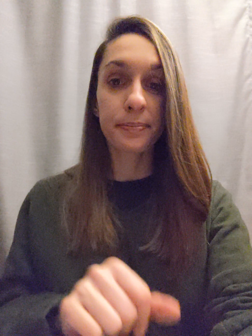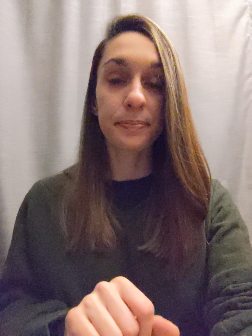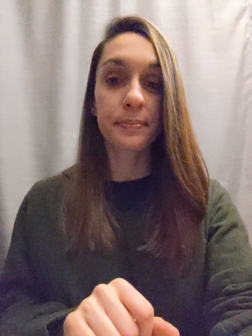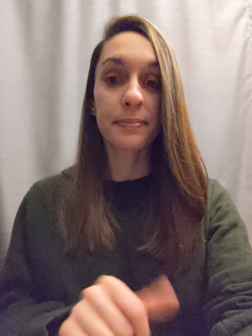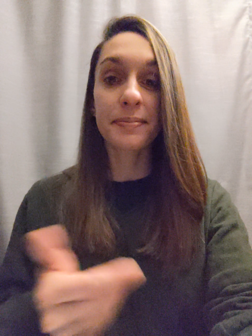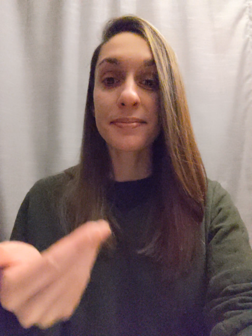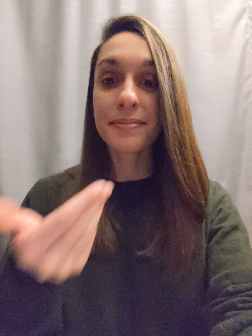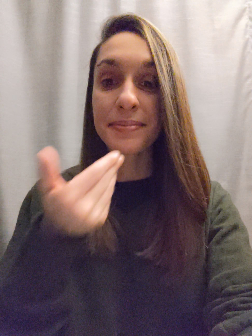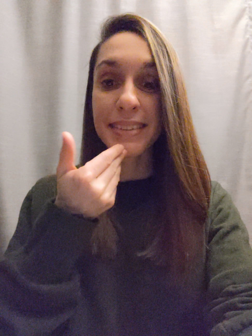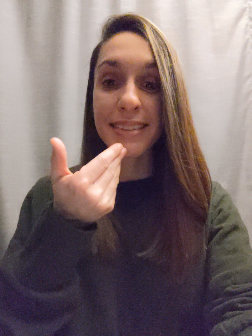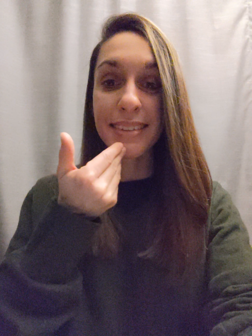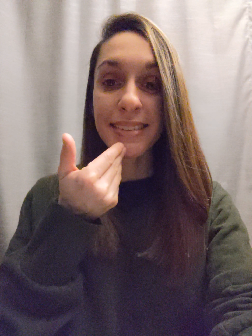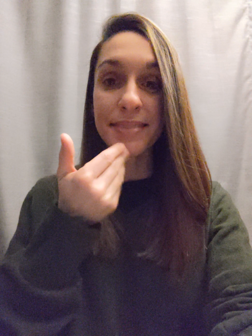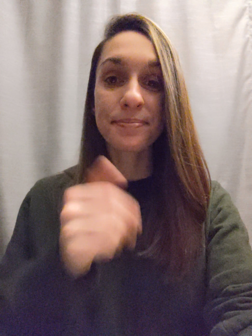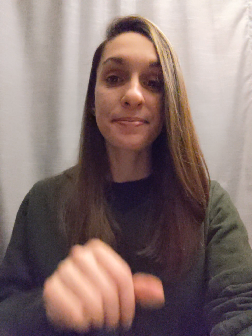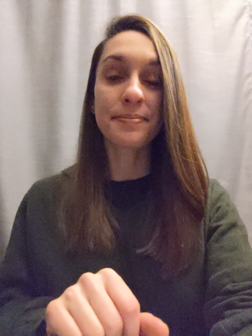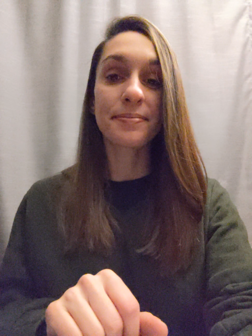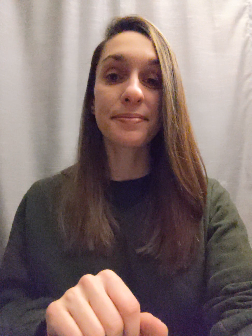pizza